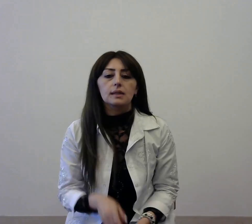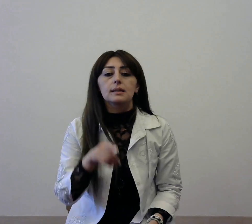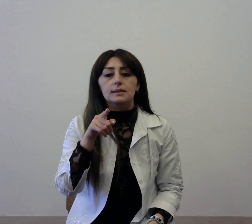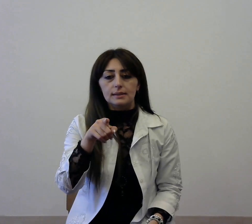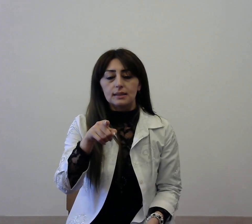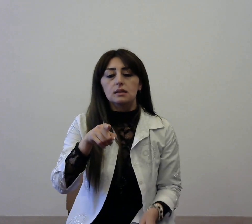siz